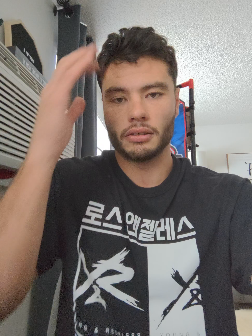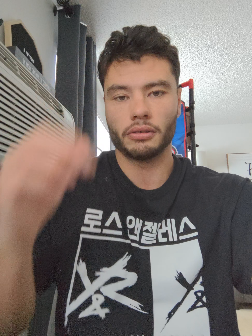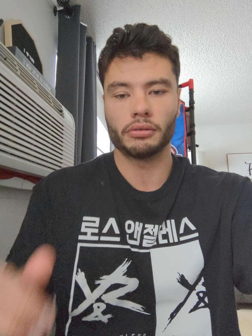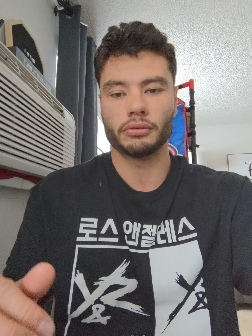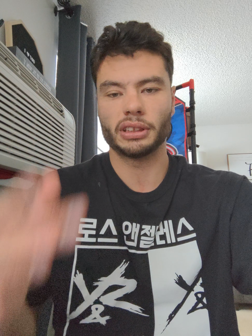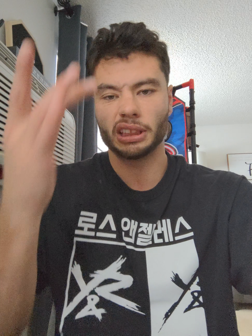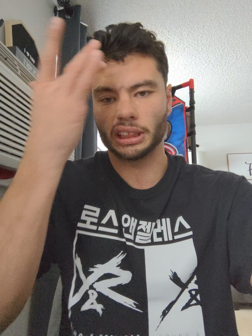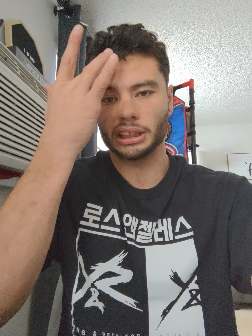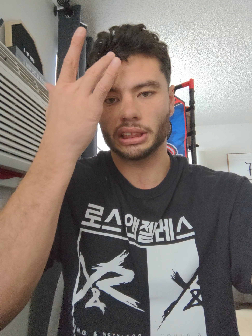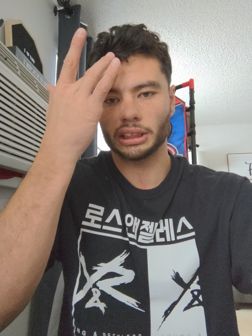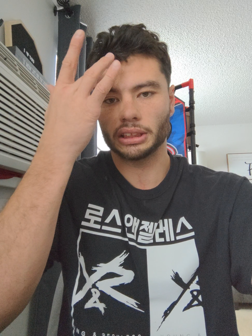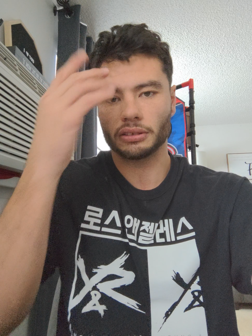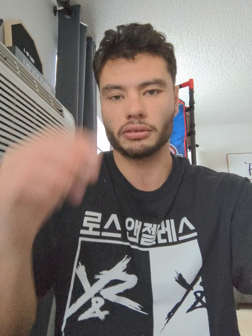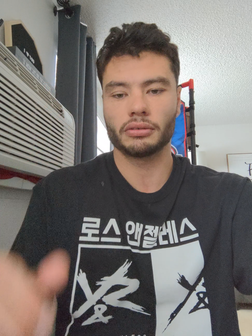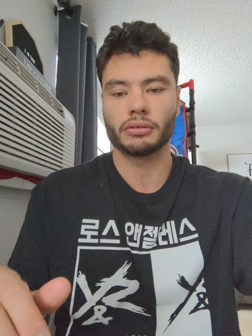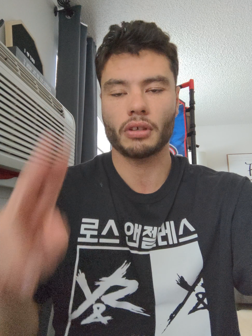sick